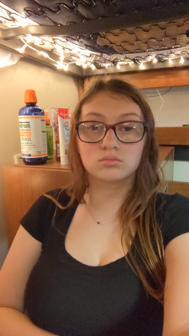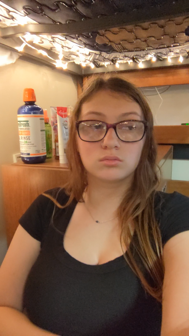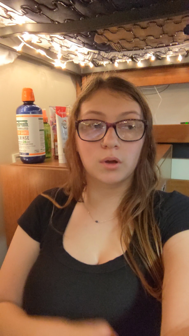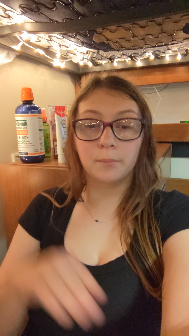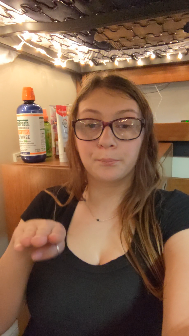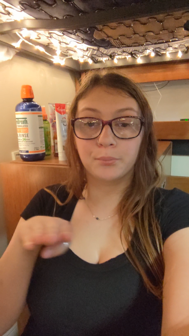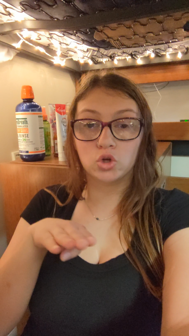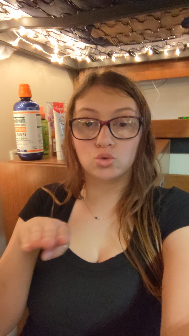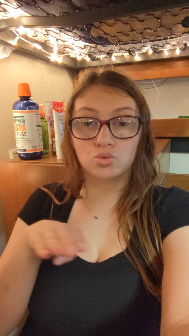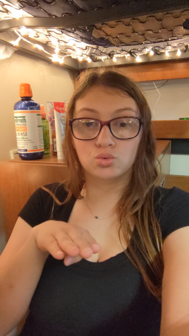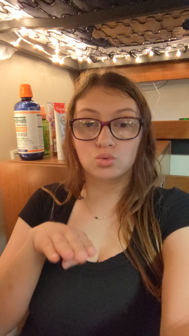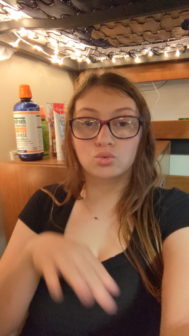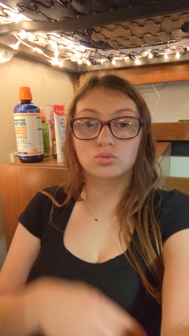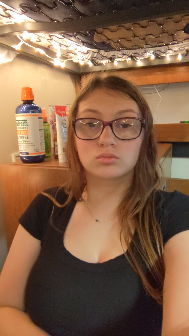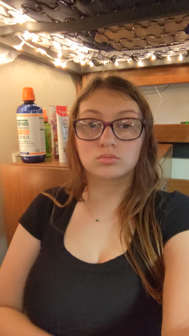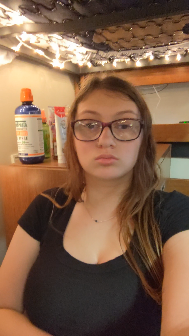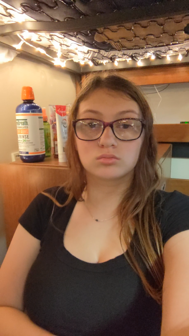boots